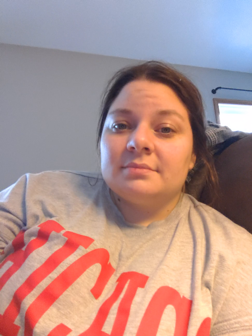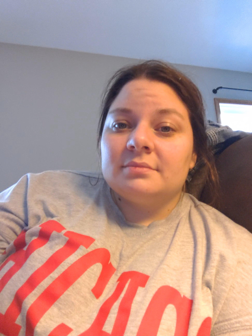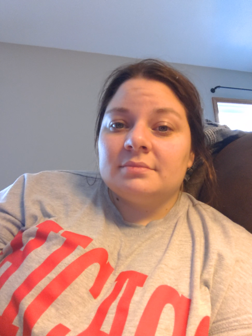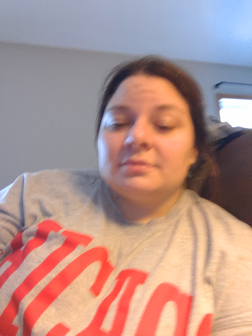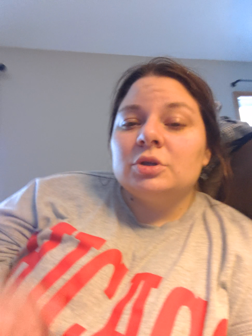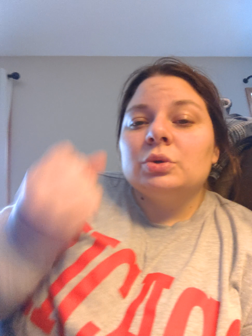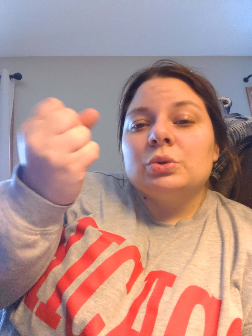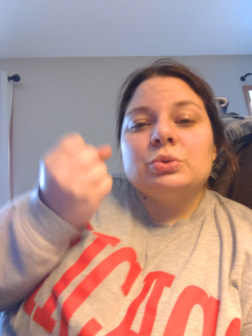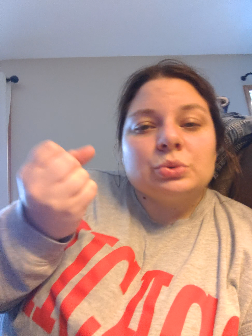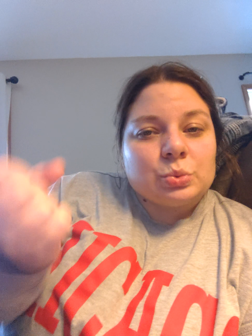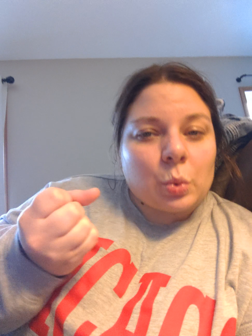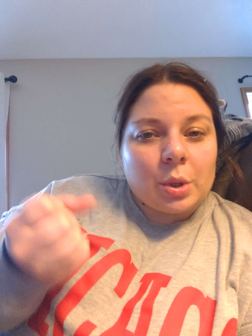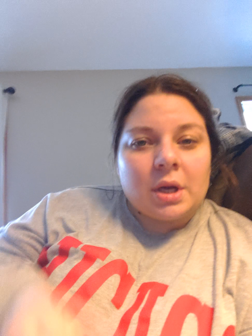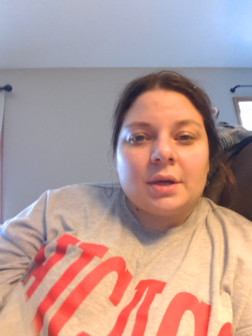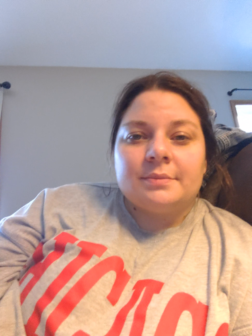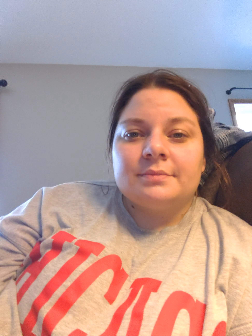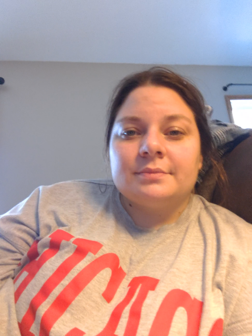drawer